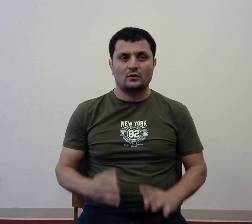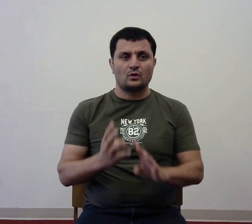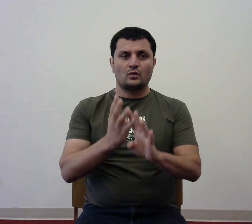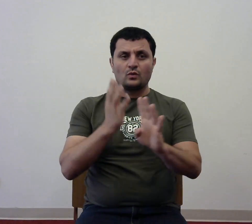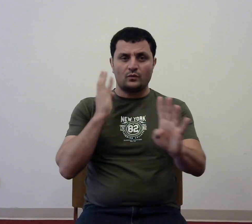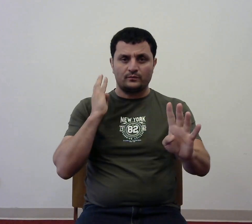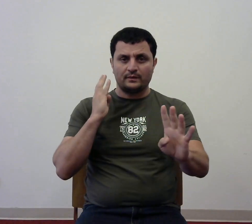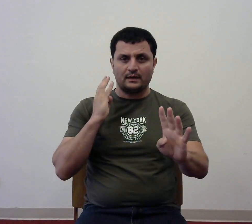növbə